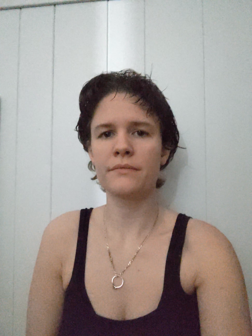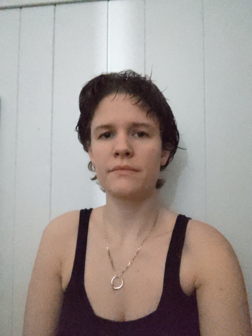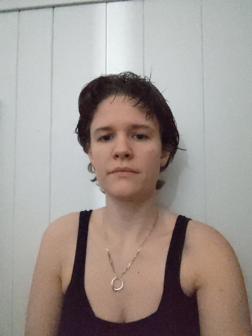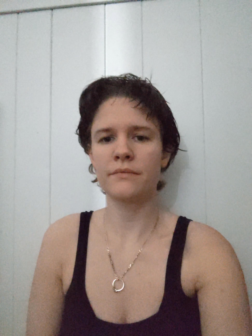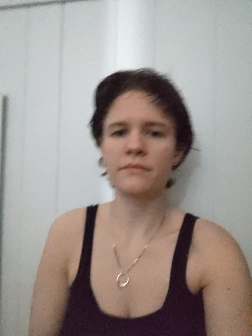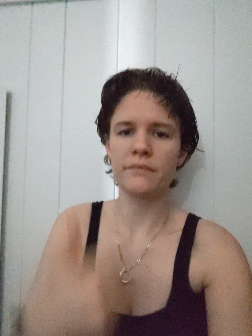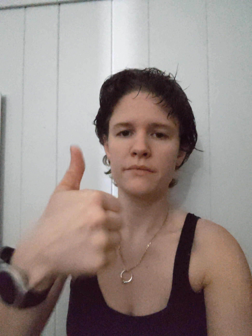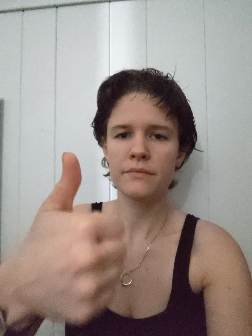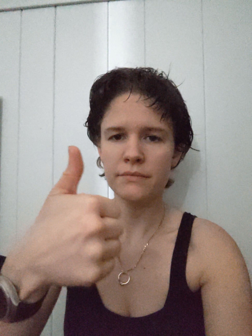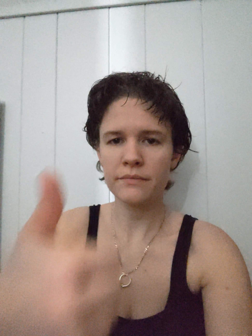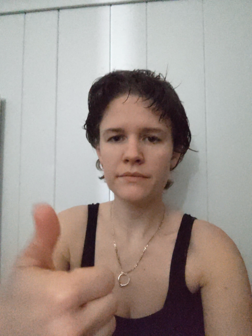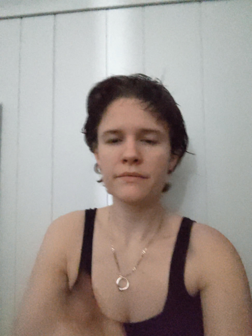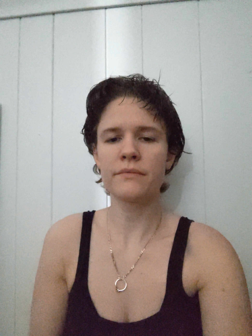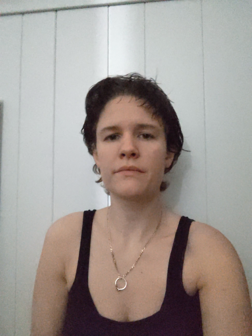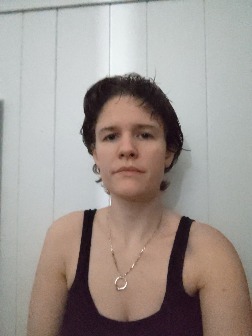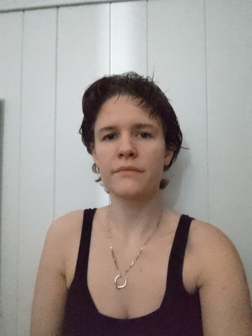yourself